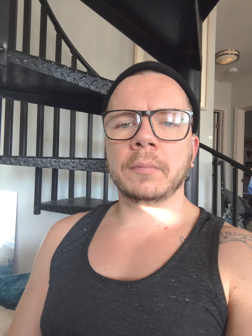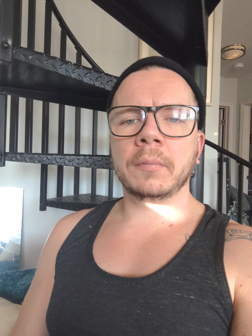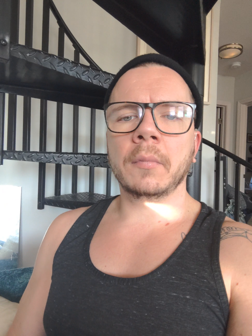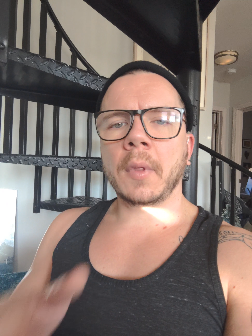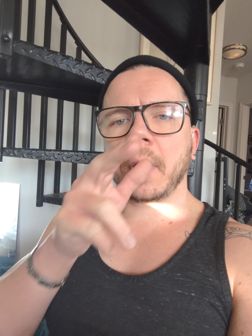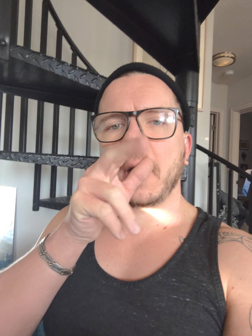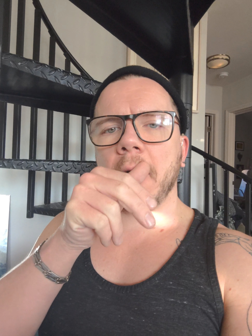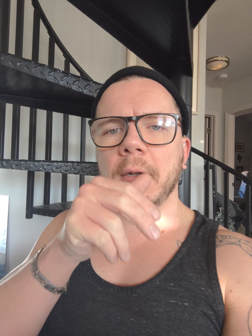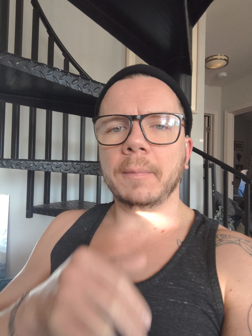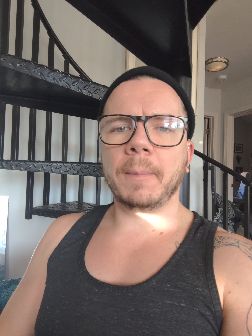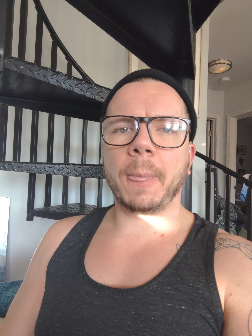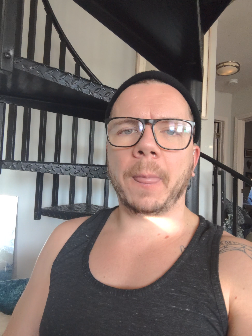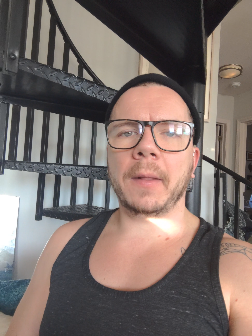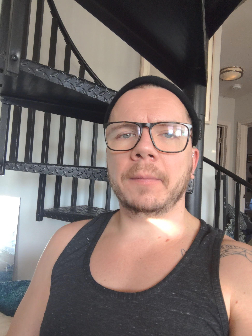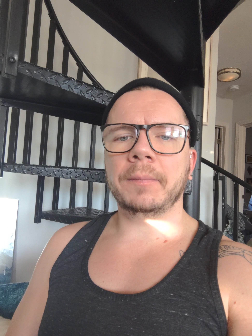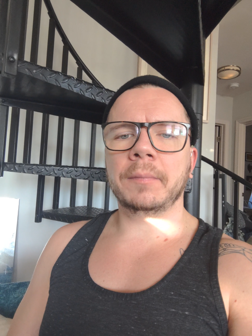tongue